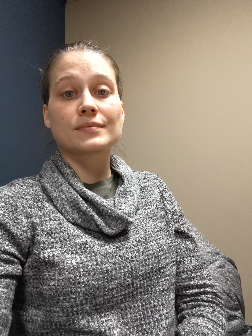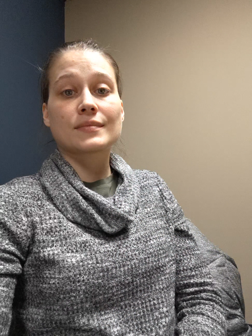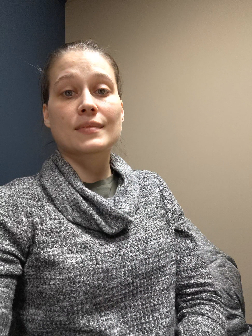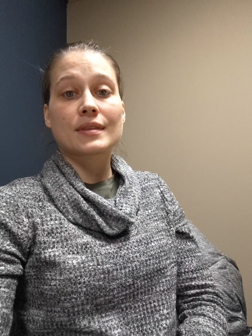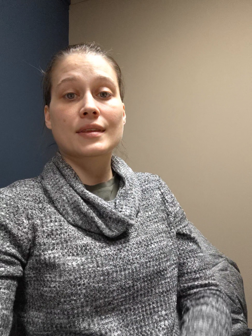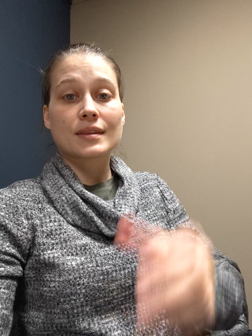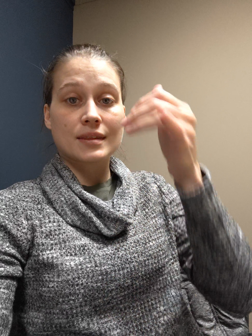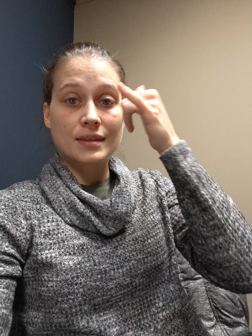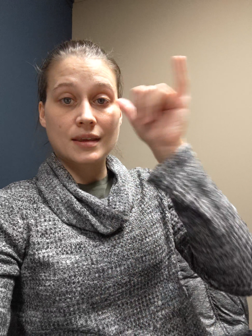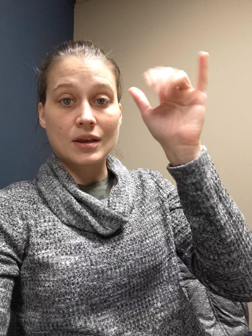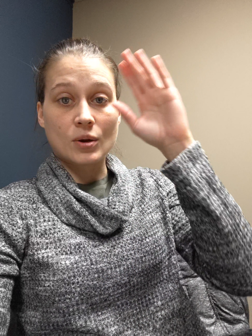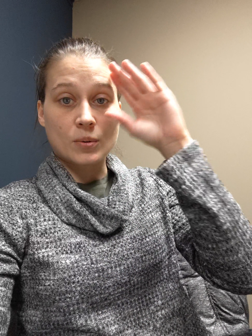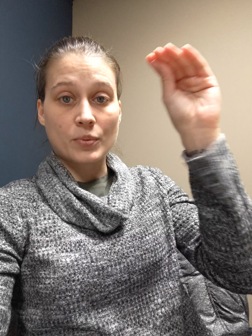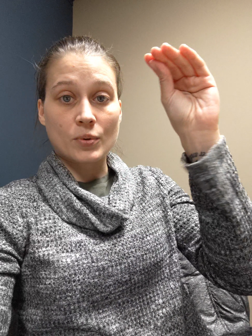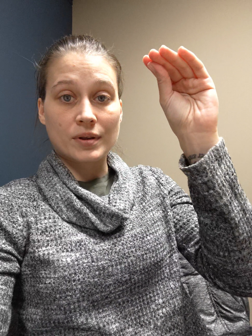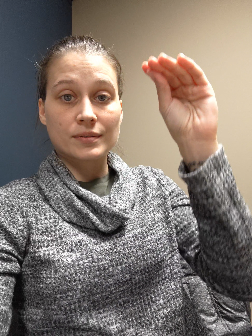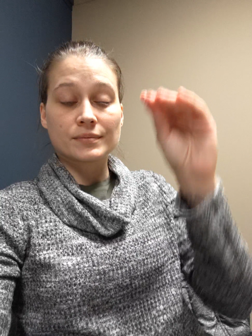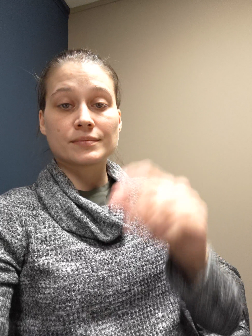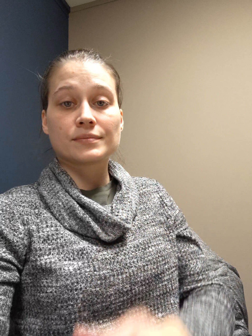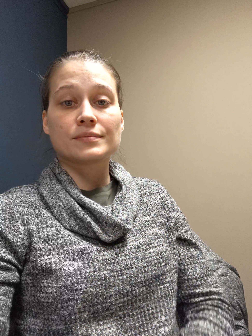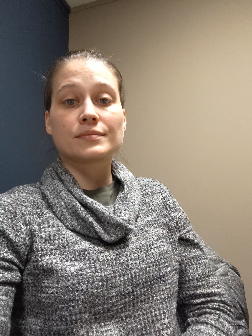cowboy